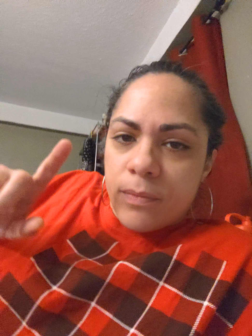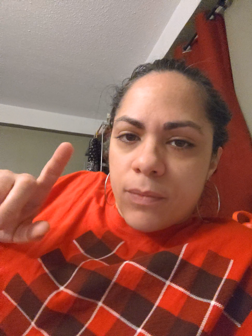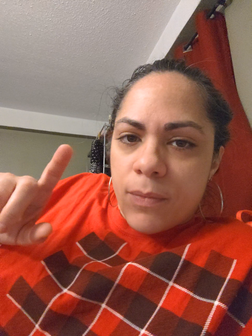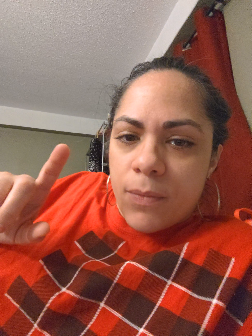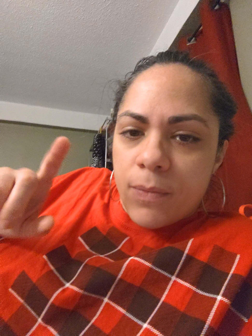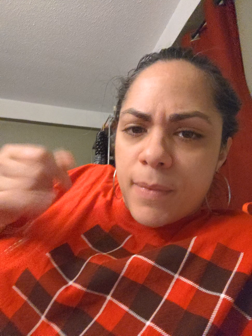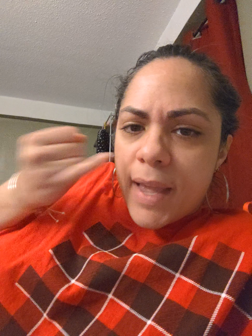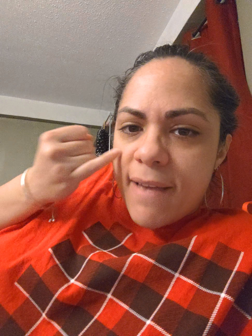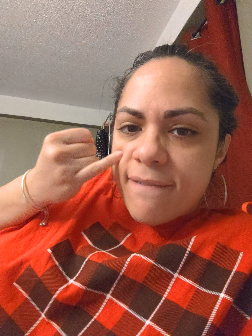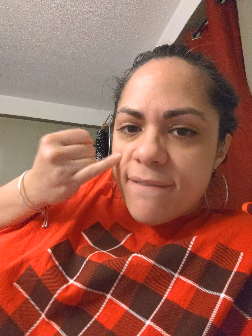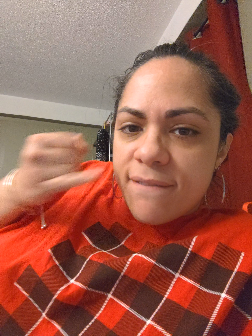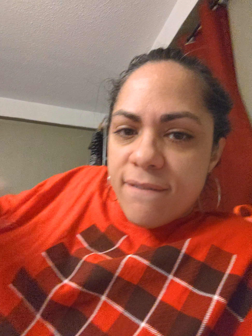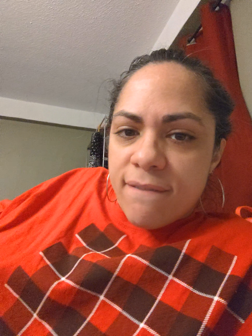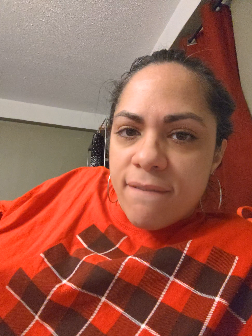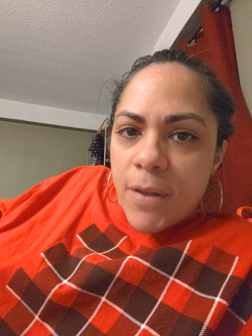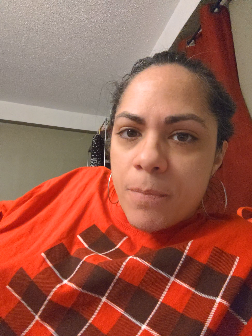if